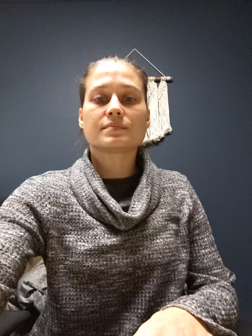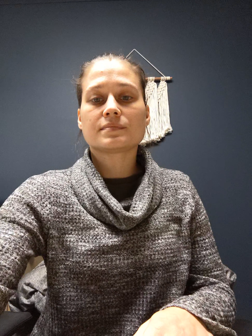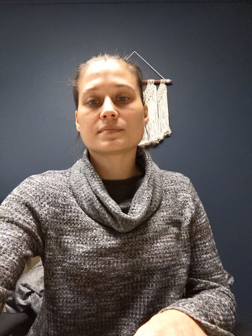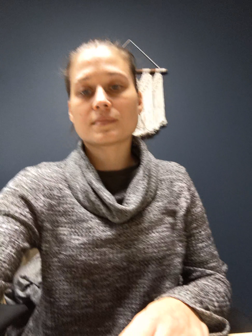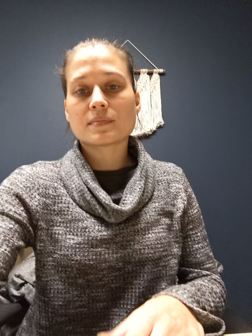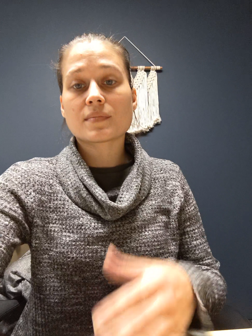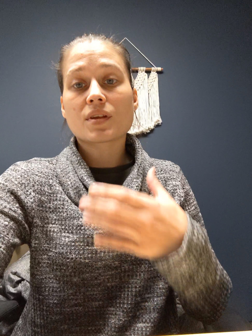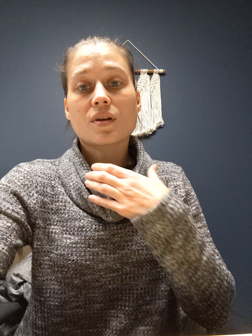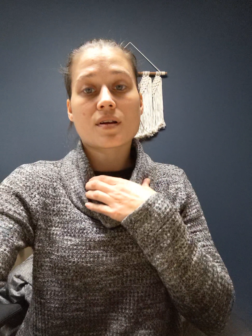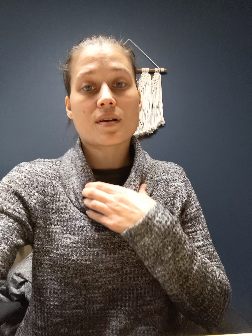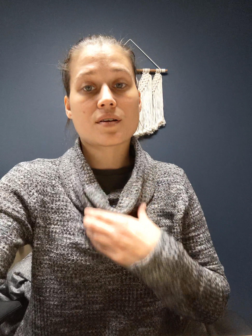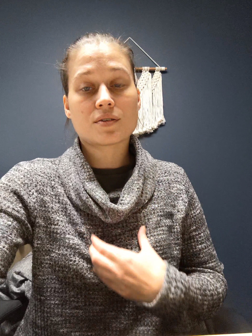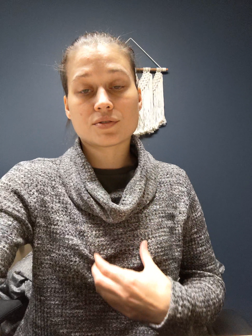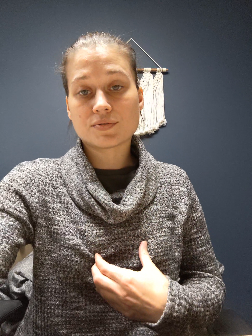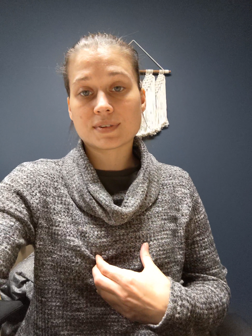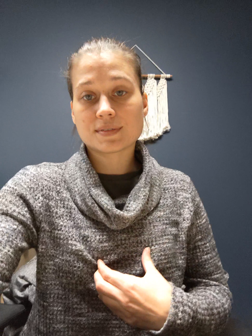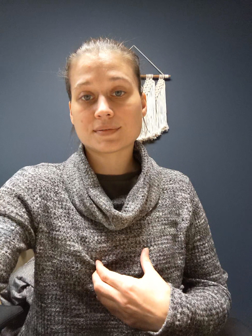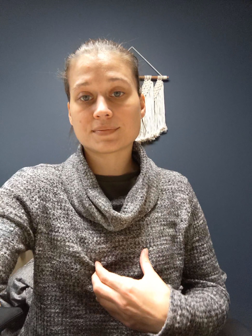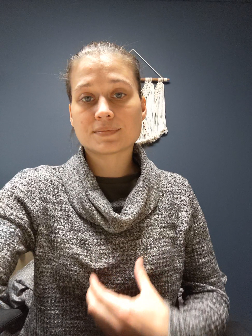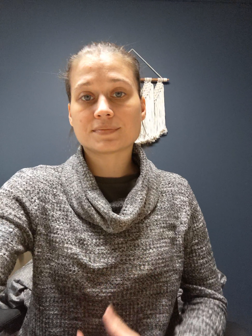hungry